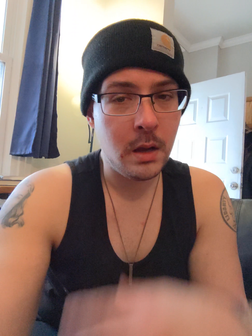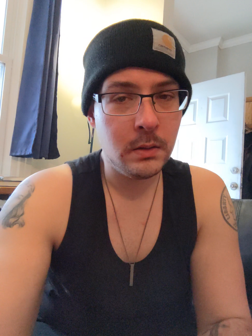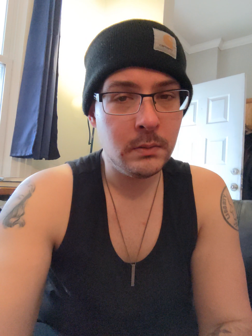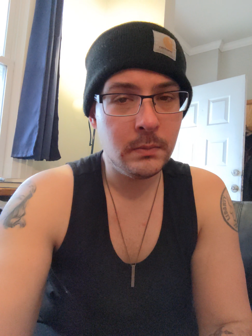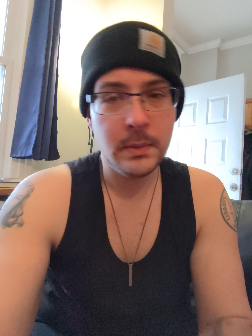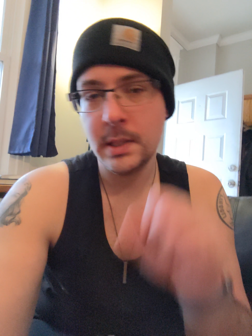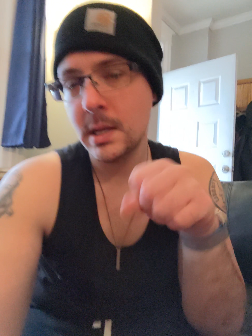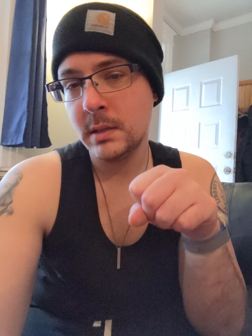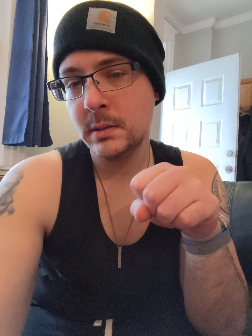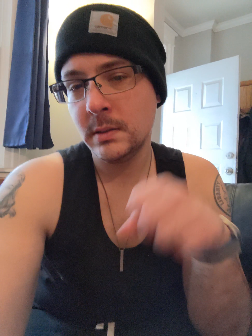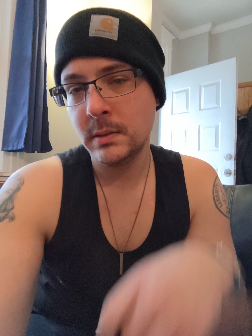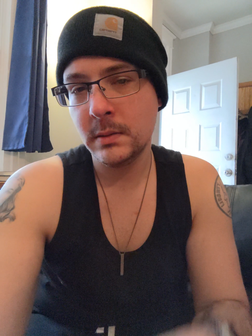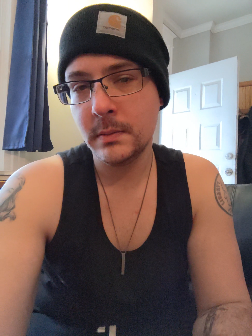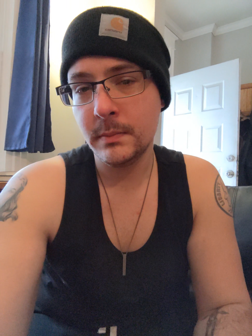yes